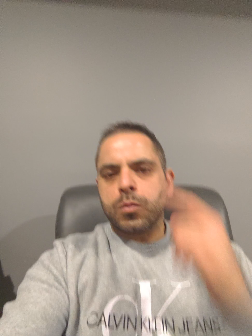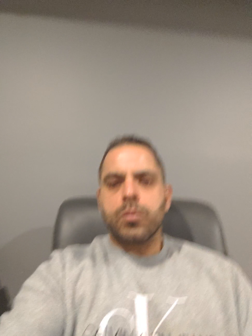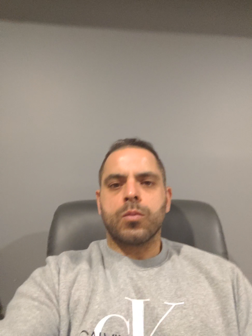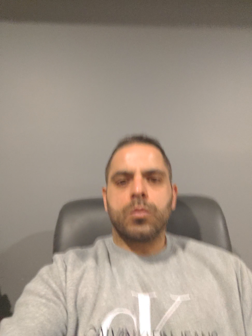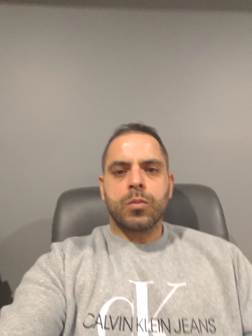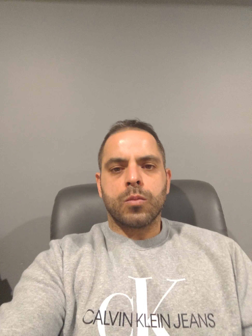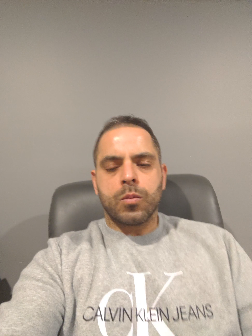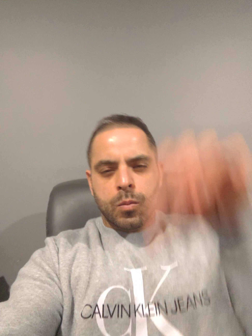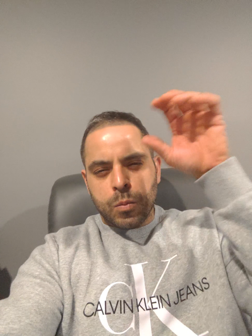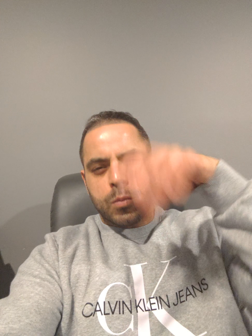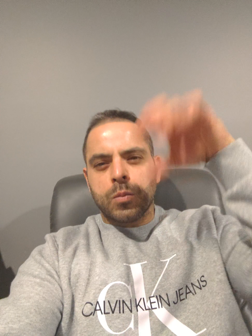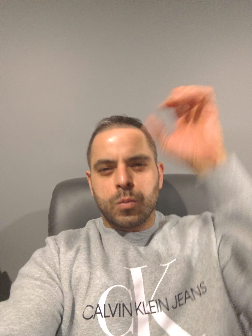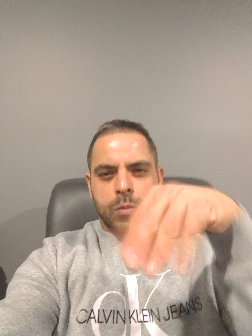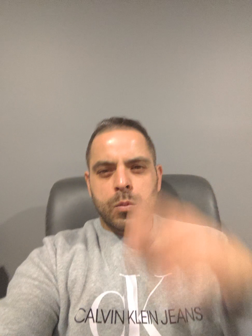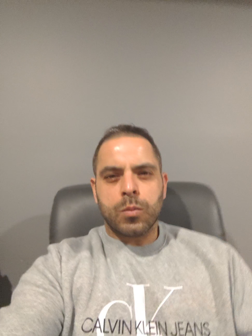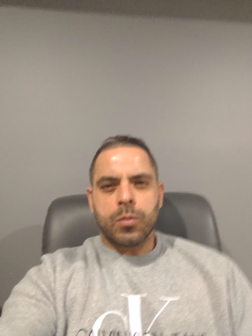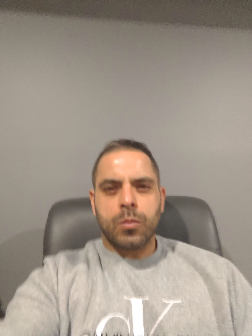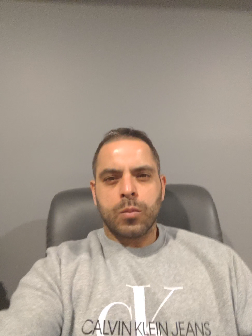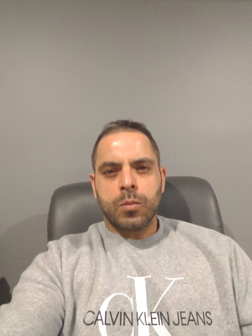rain